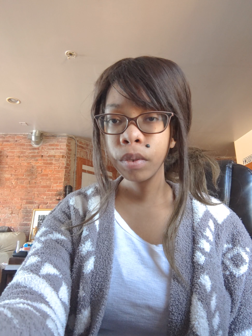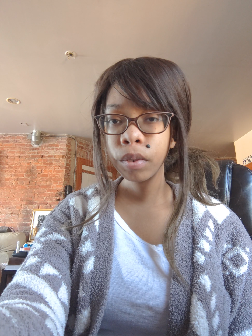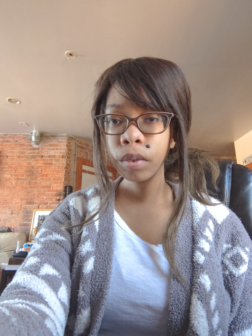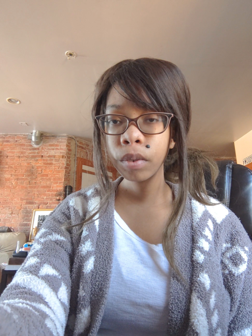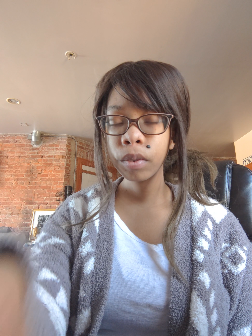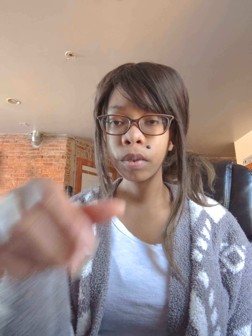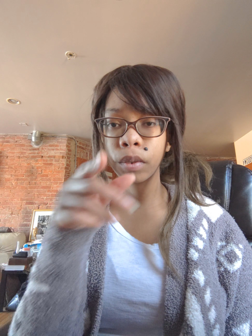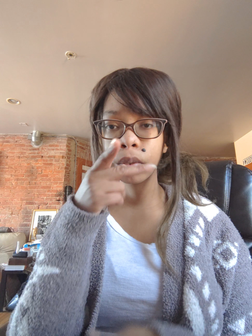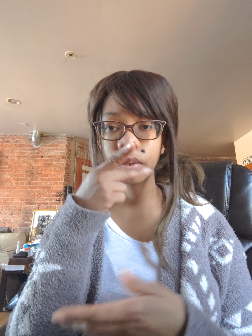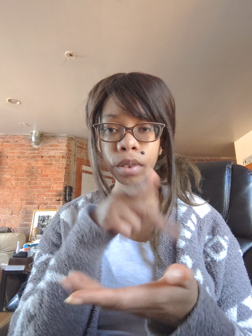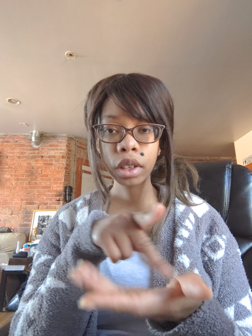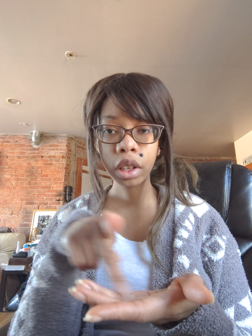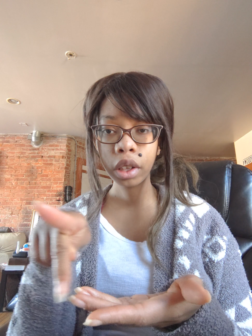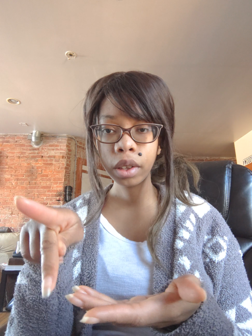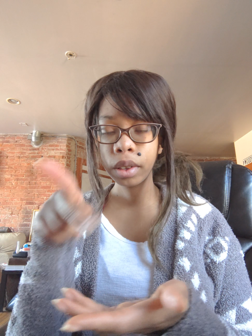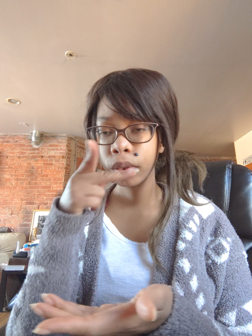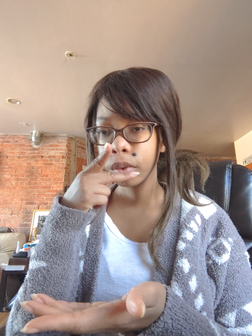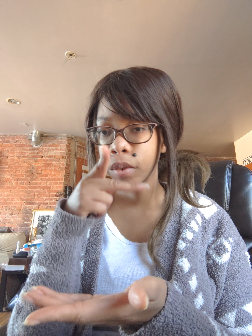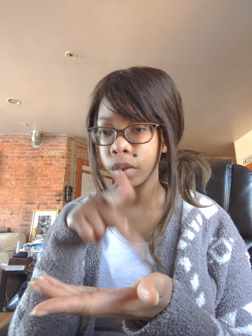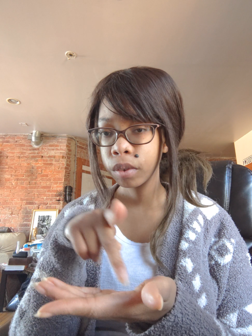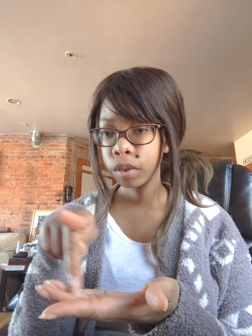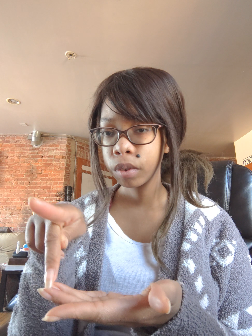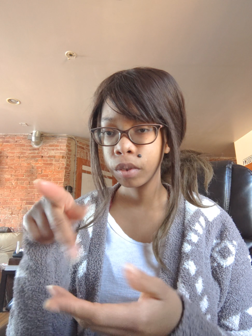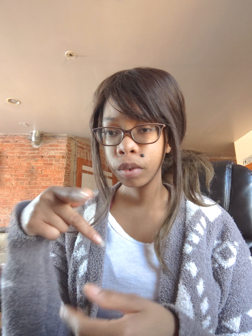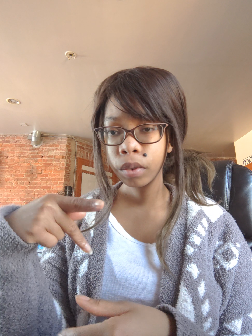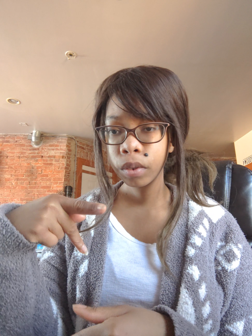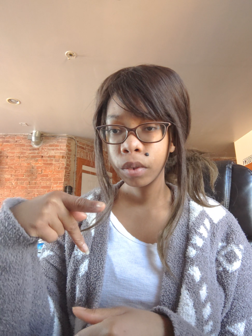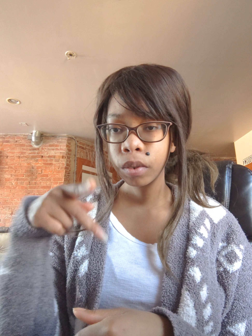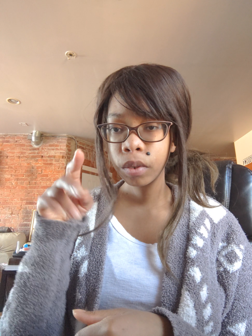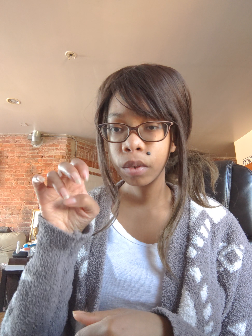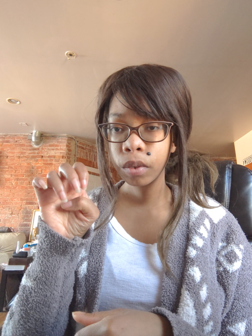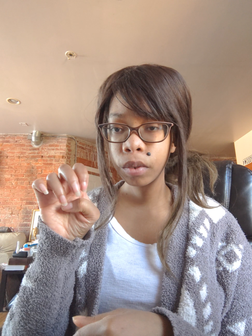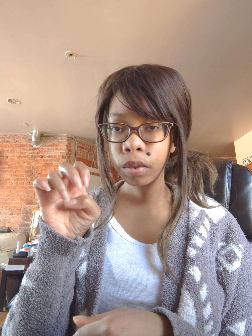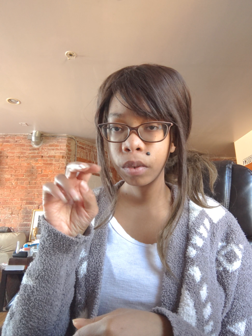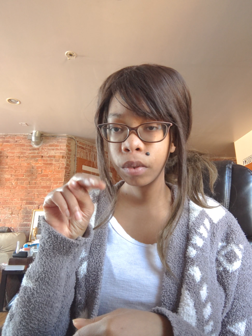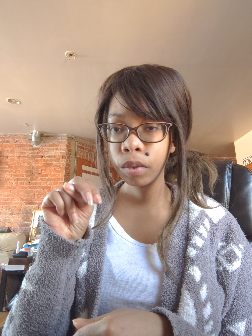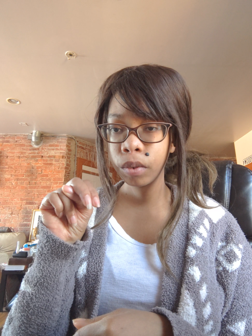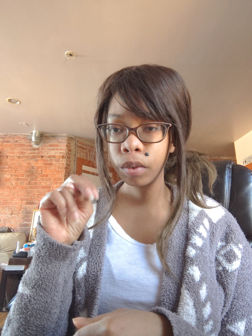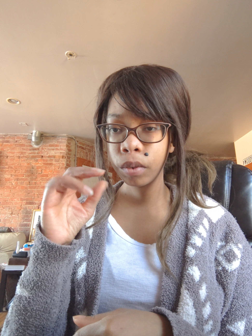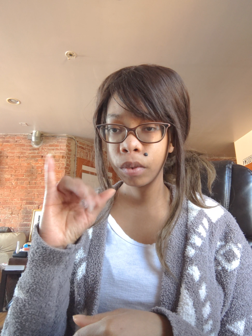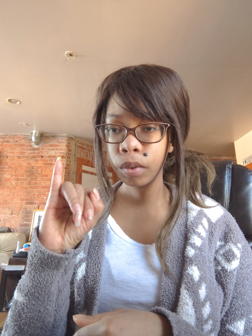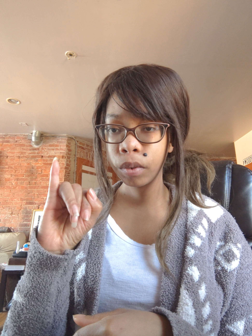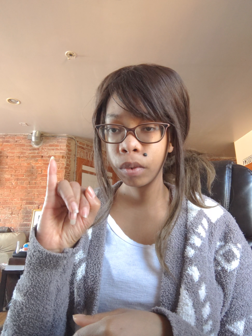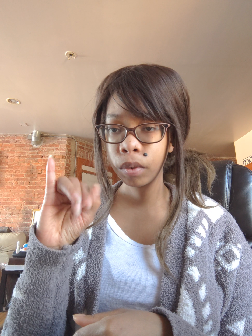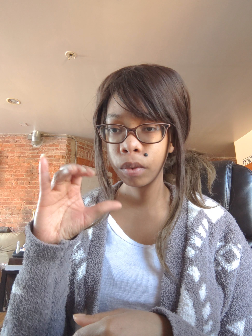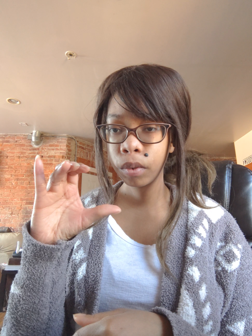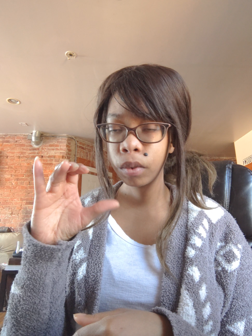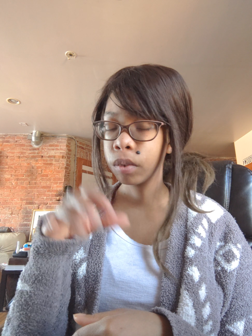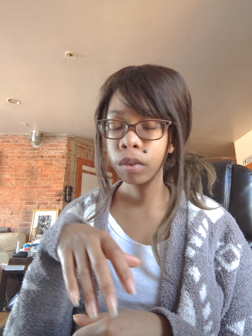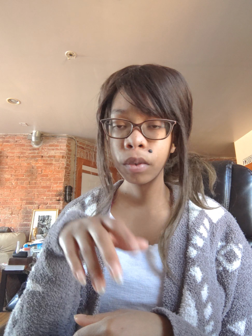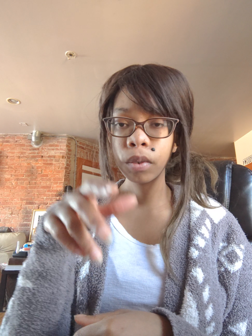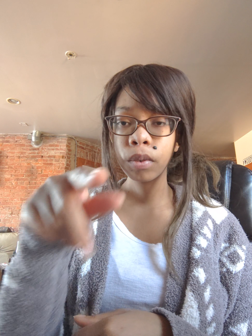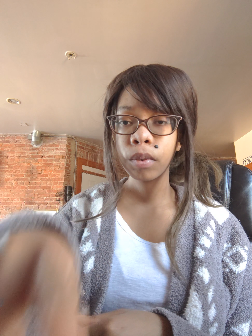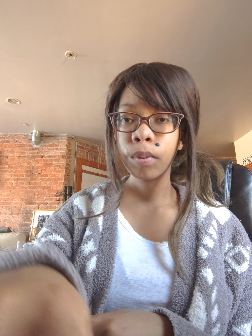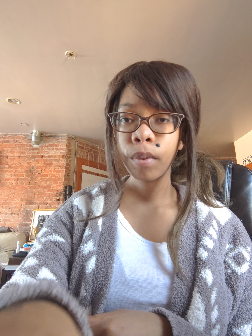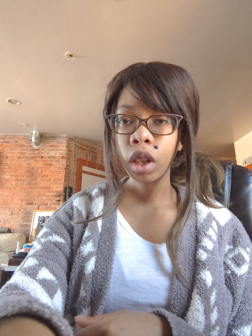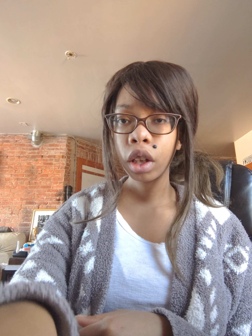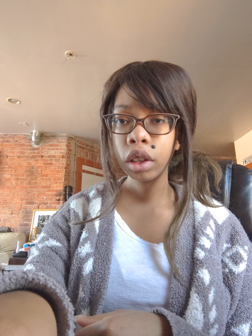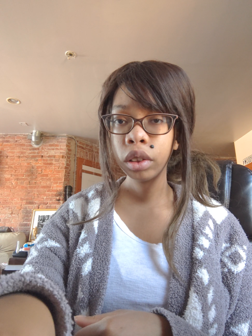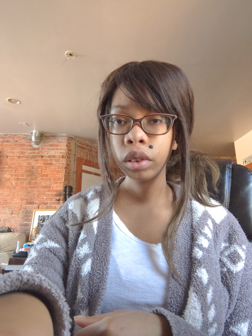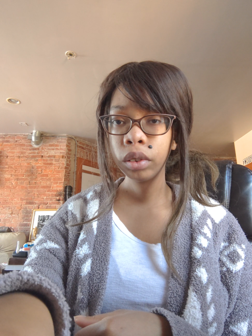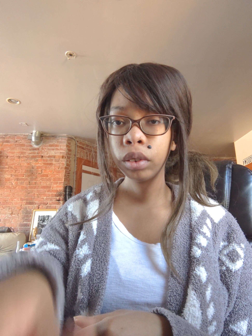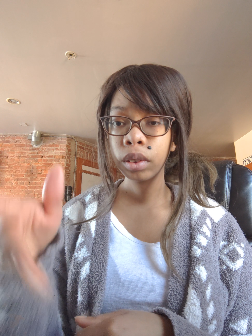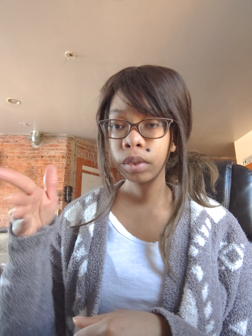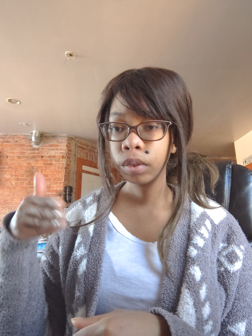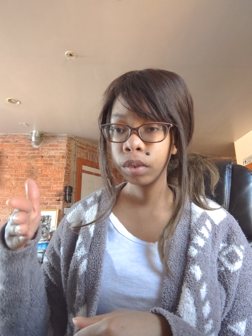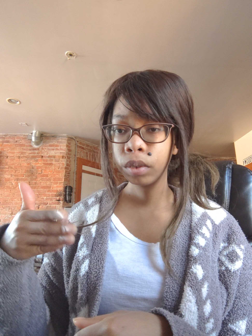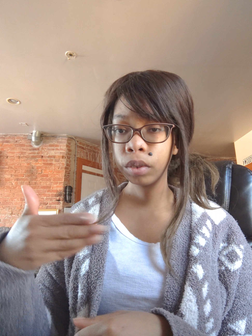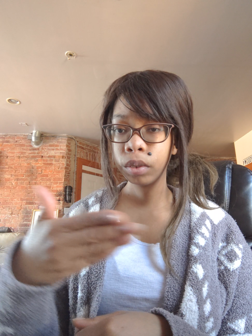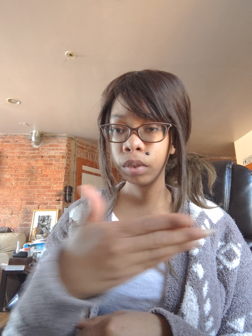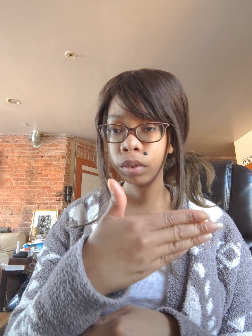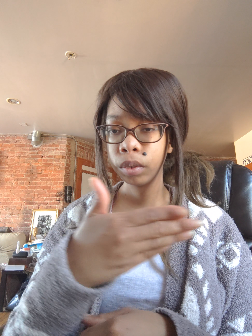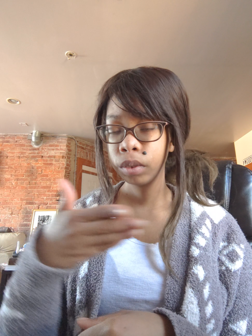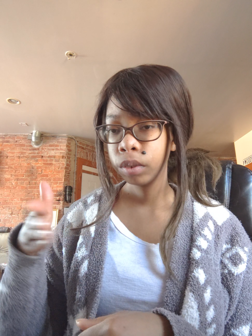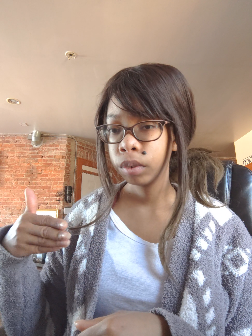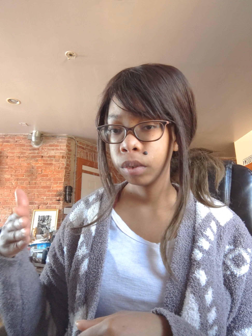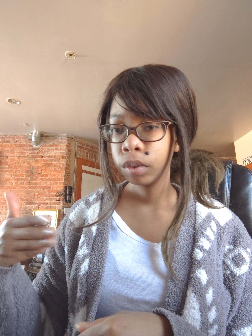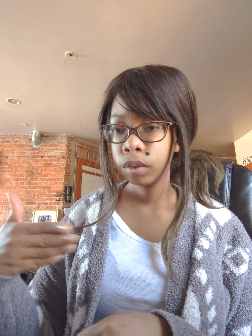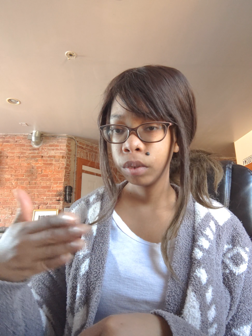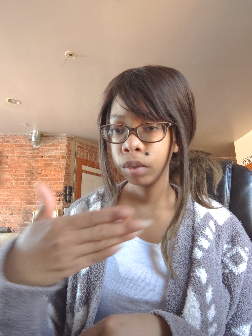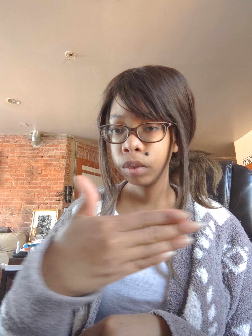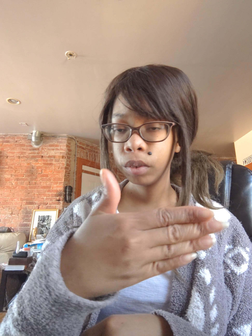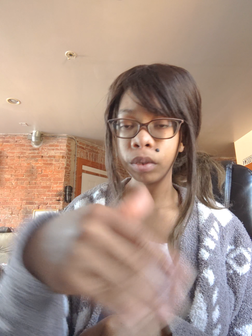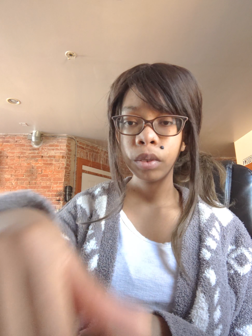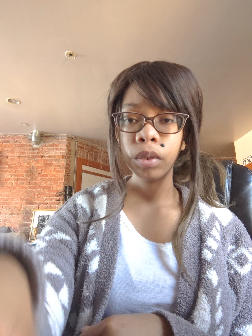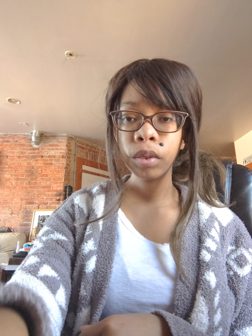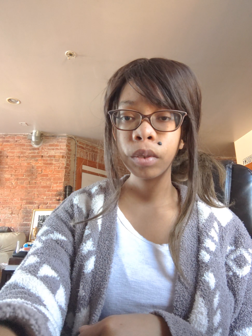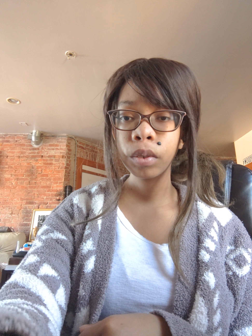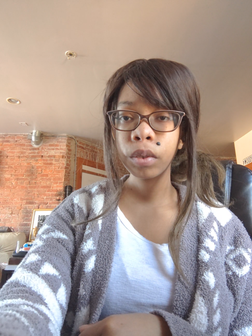fish